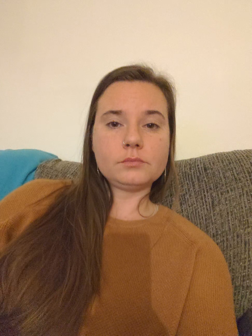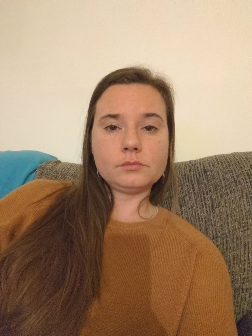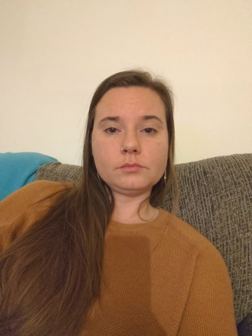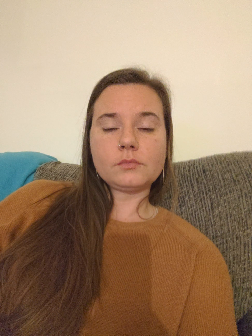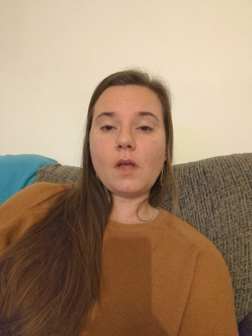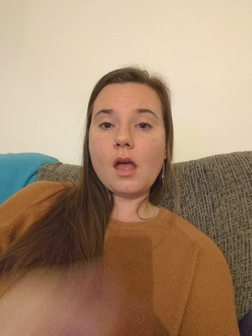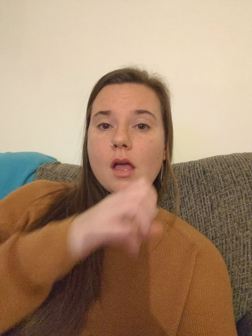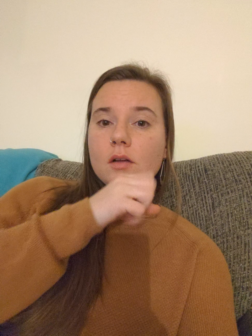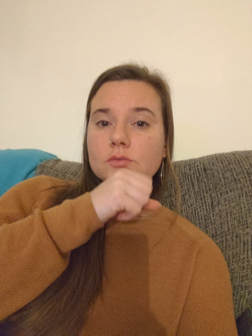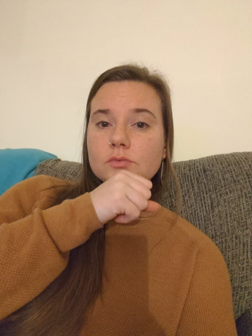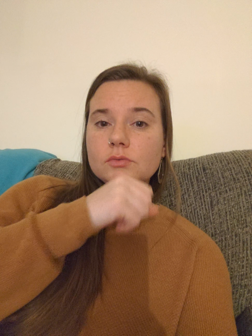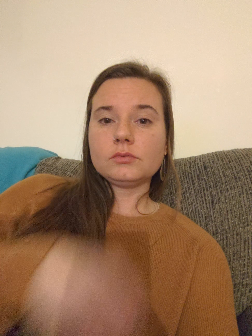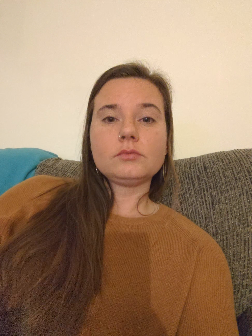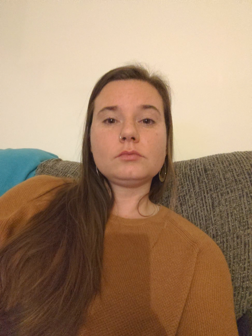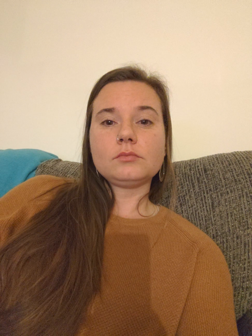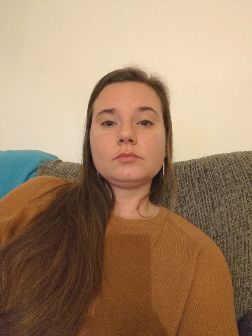orange